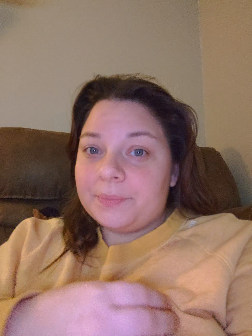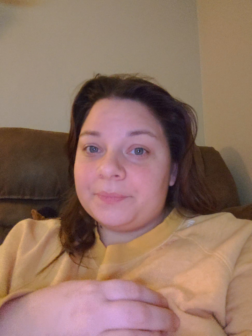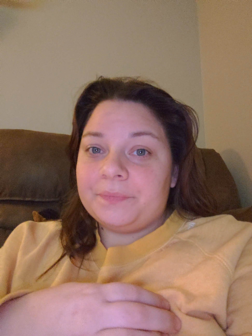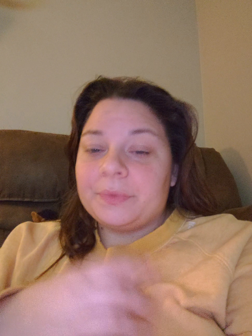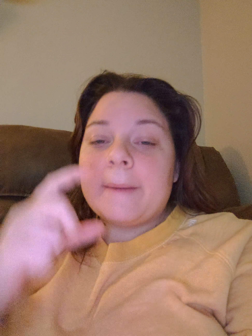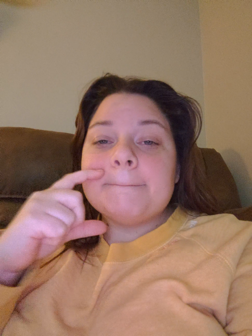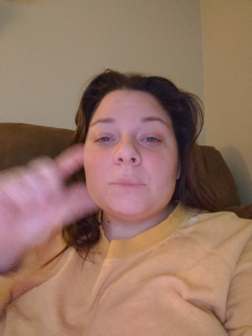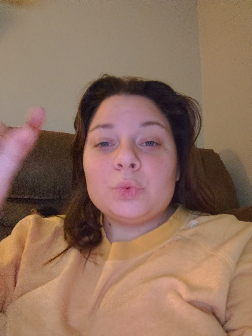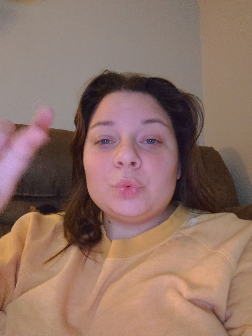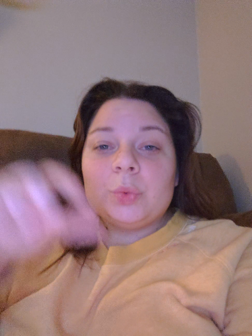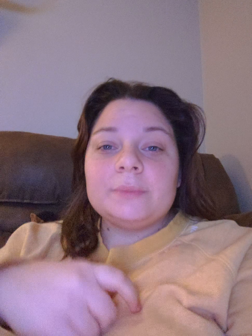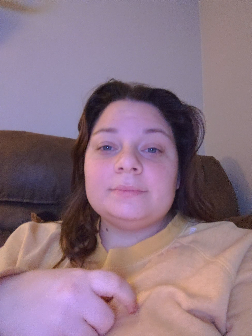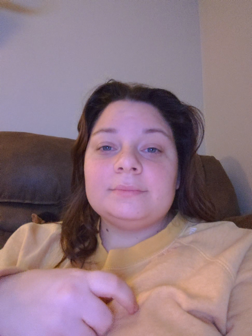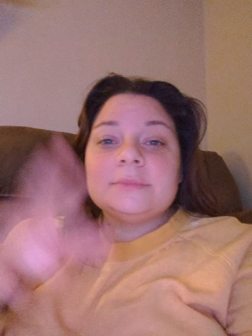moon